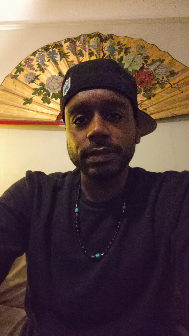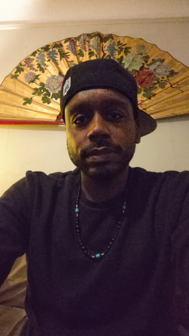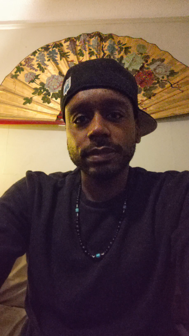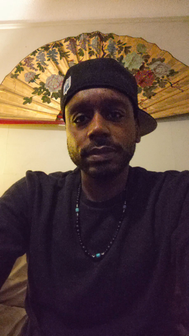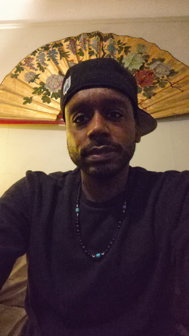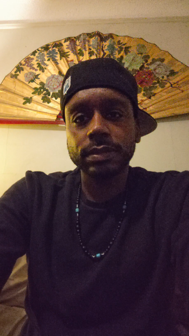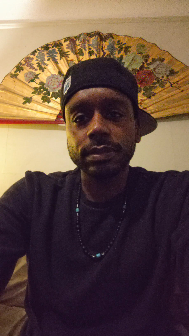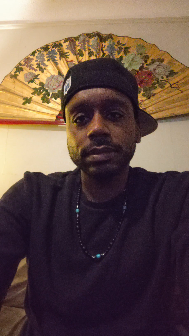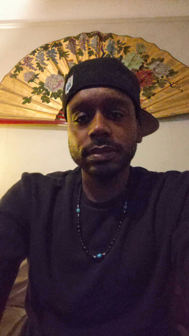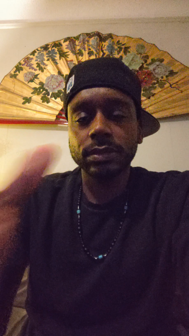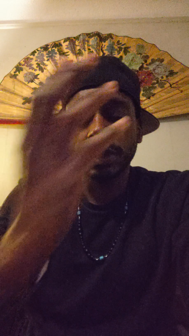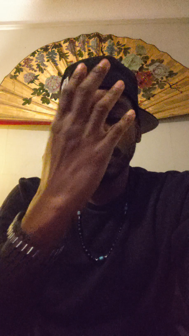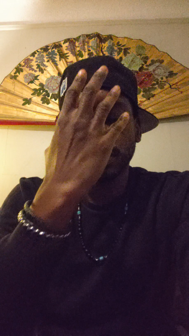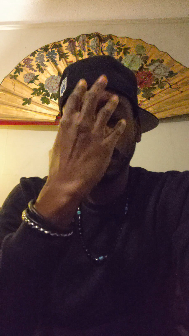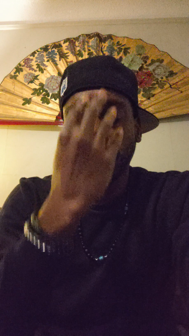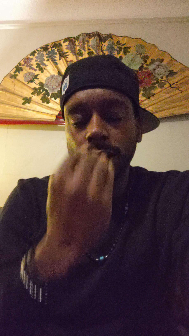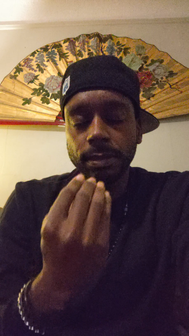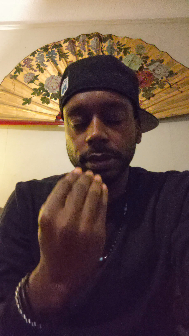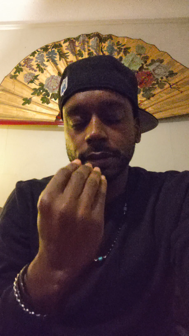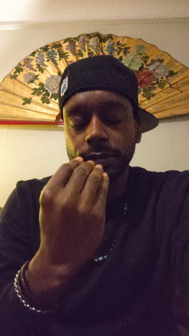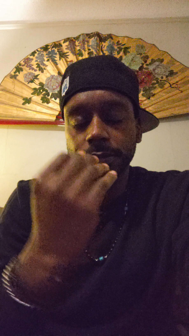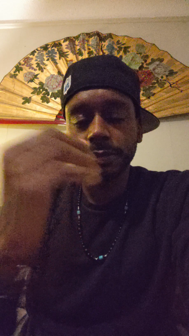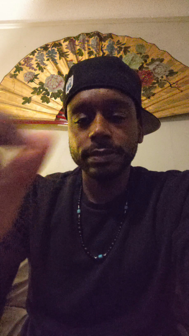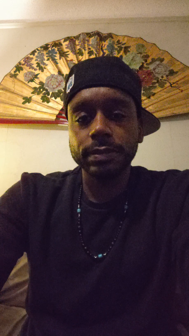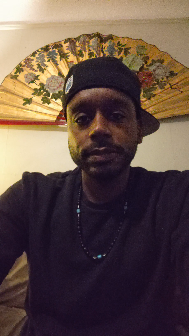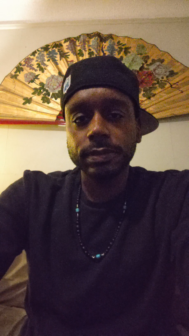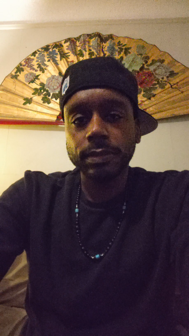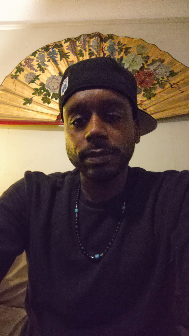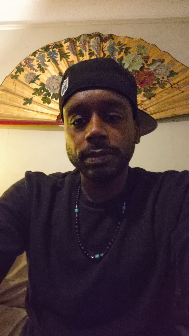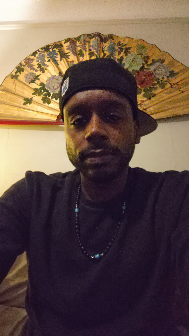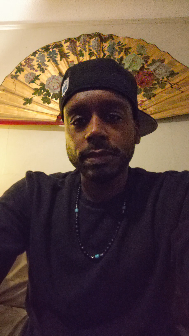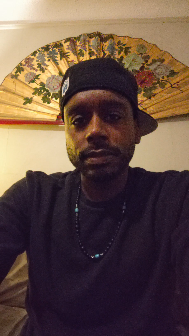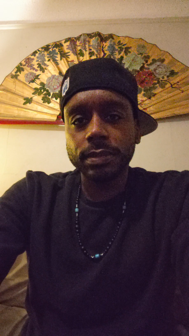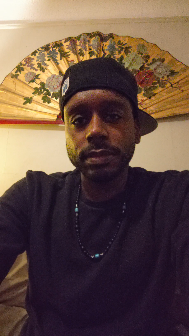asleep